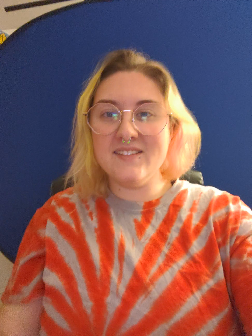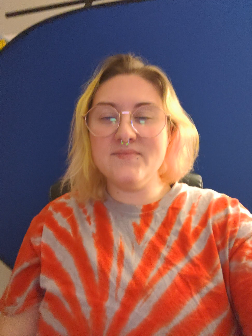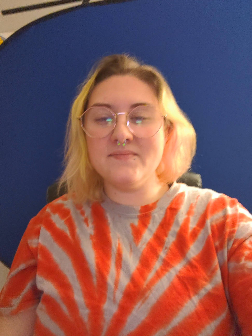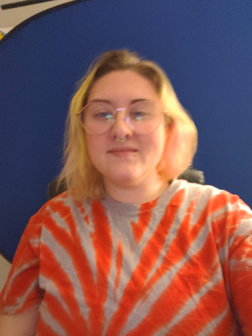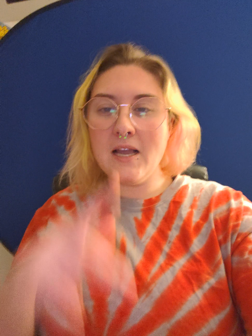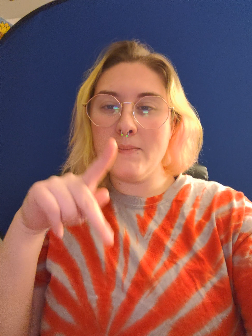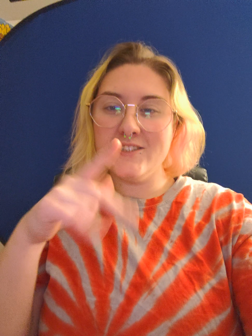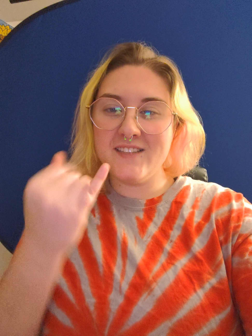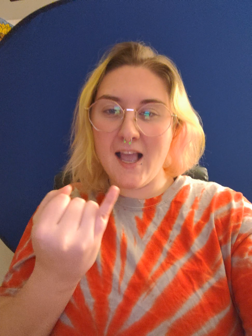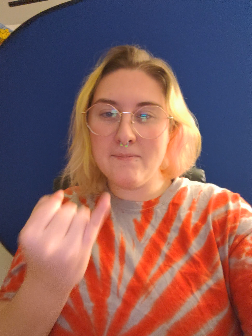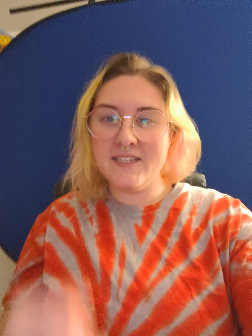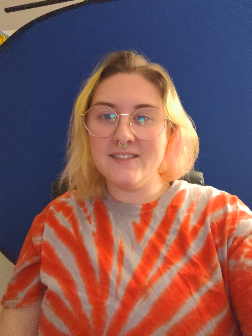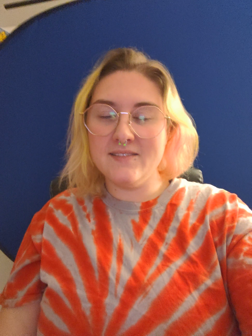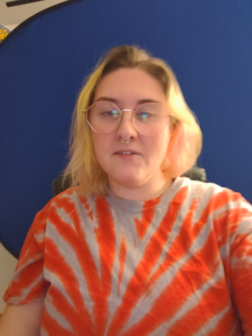pajamas